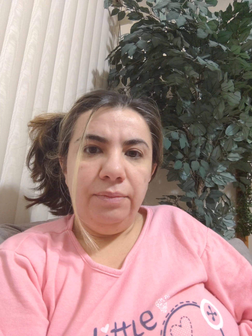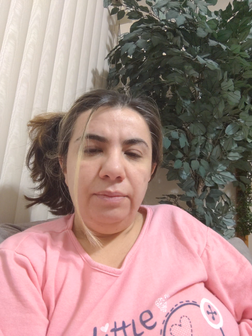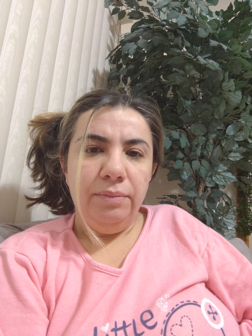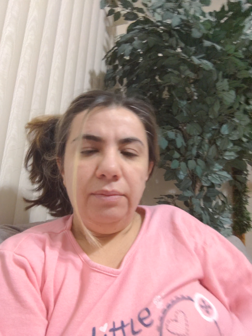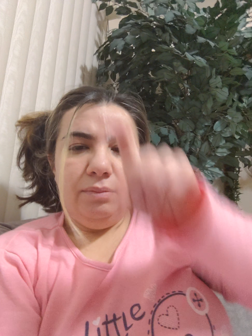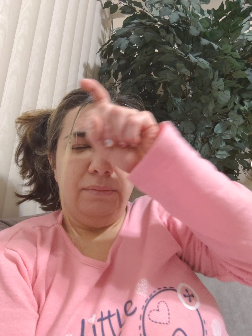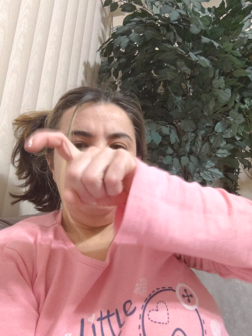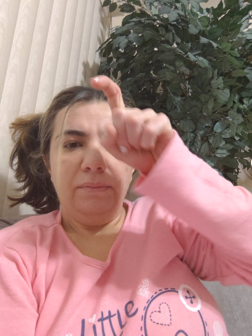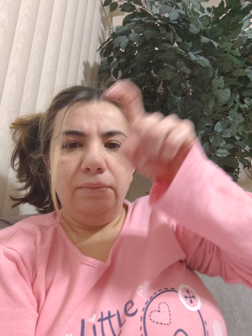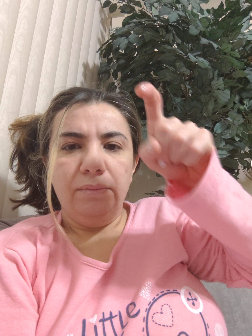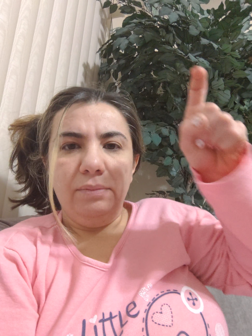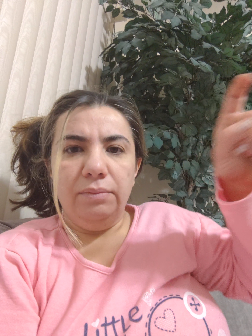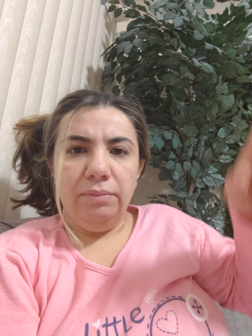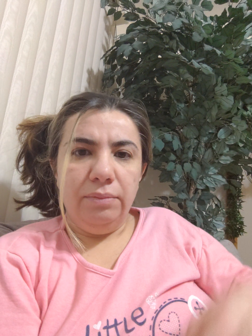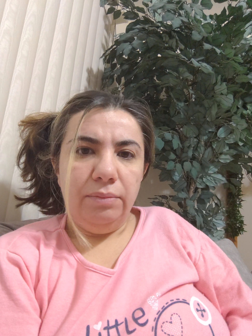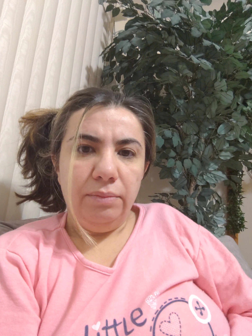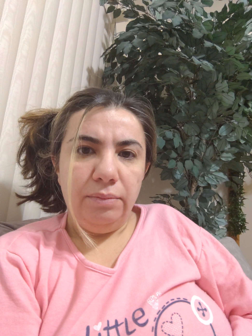closet